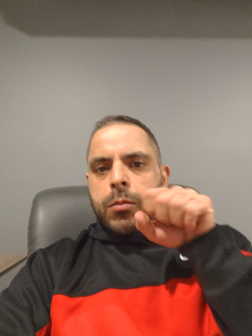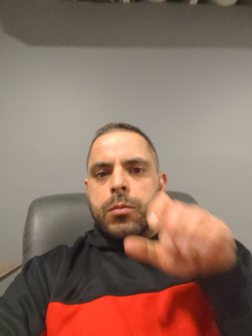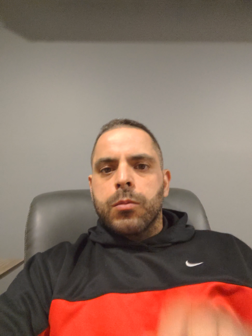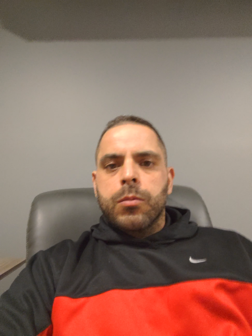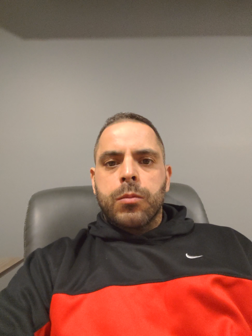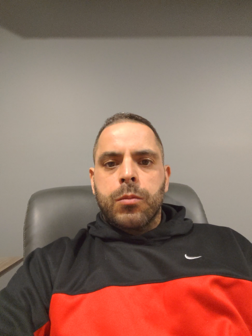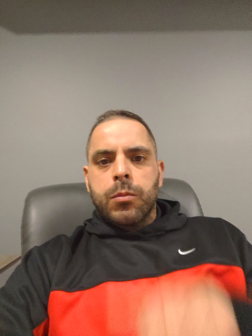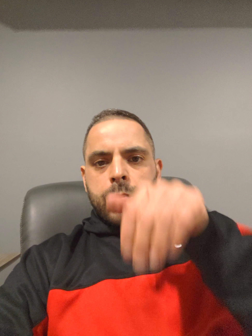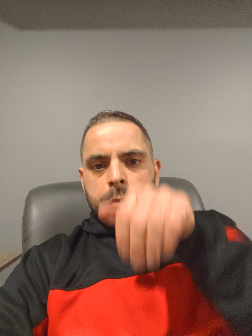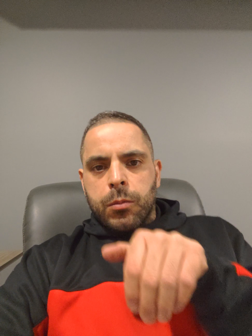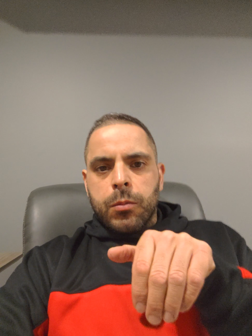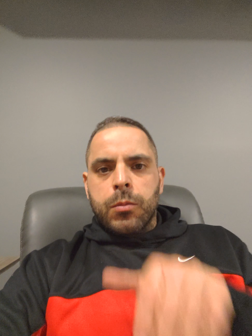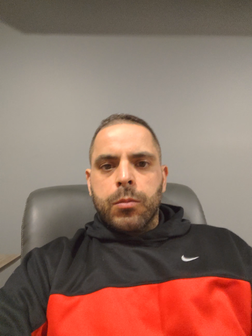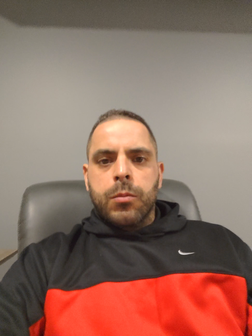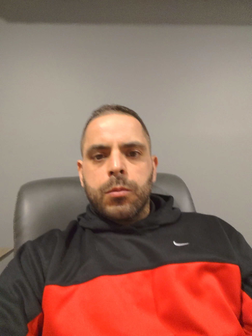night